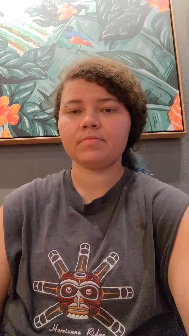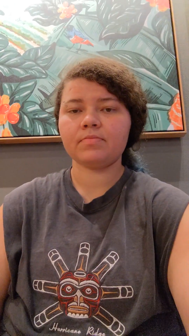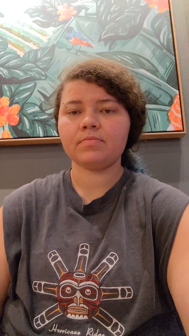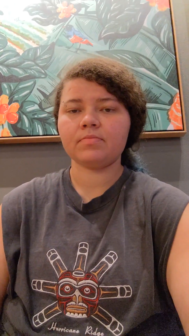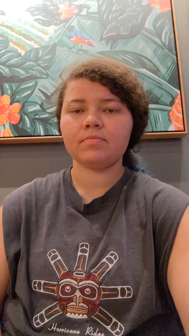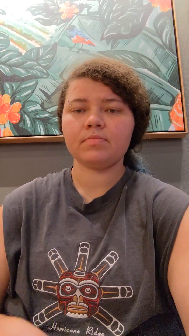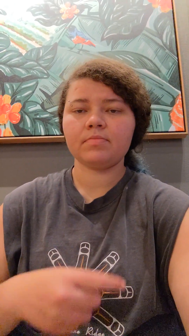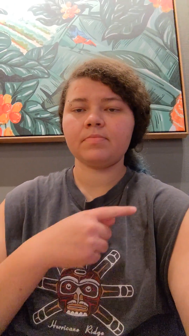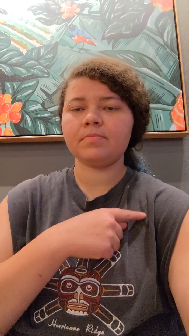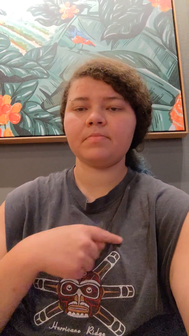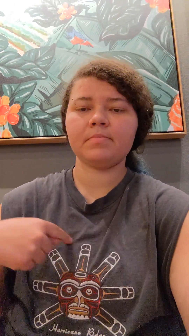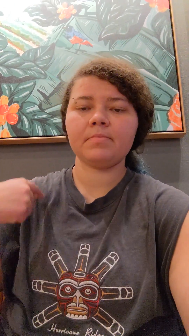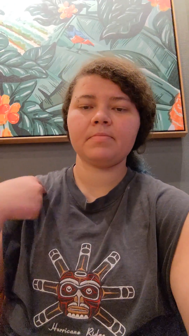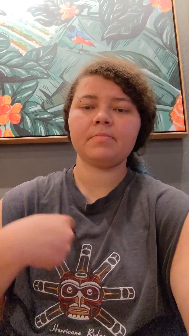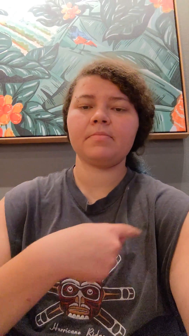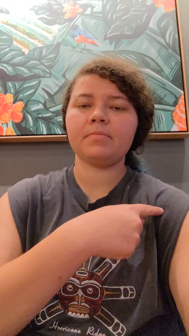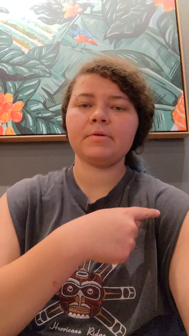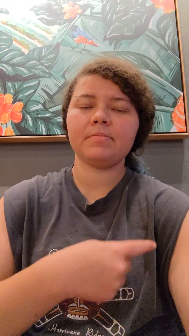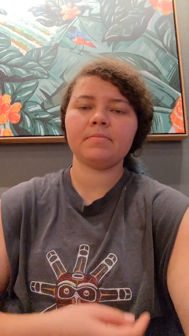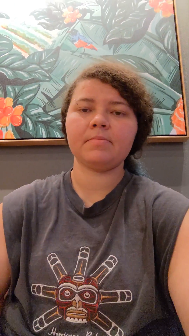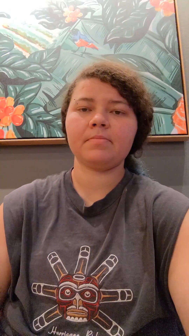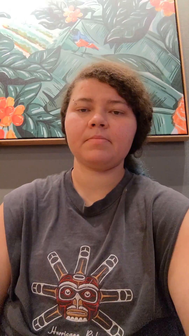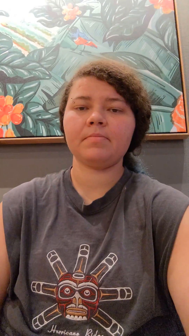bib